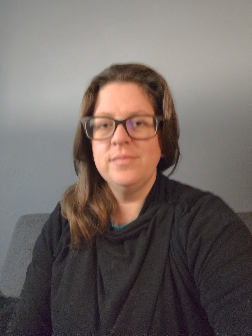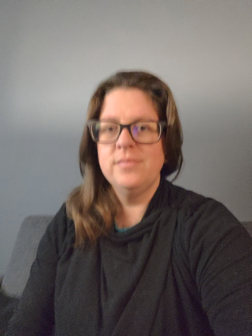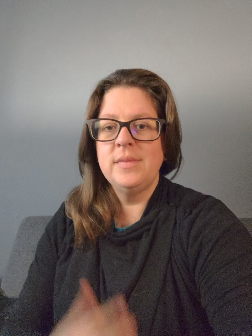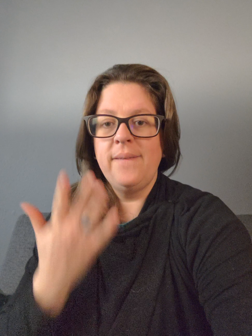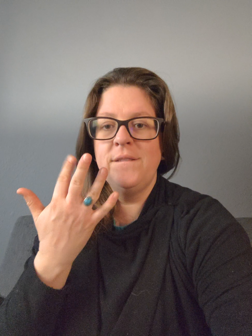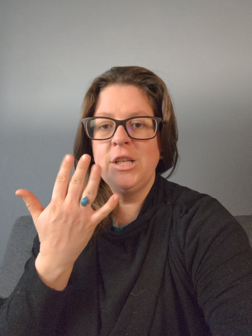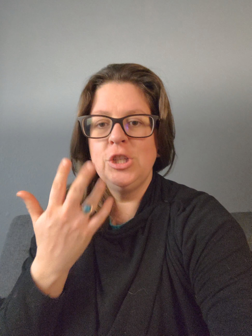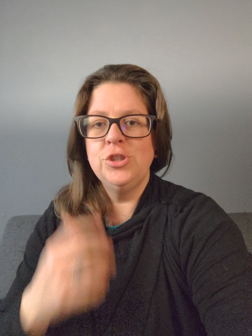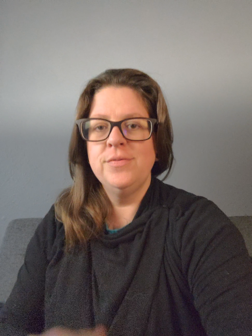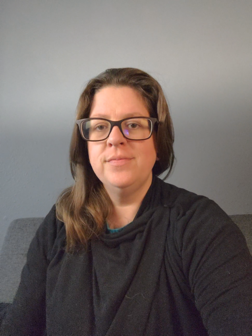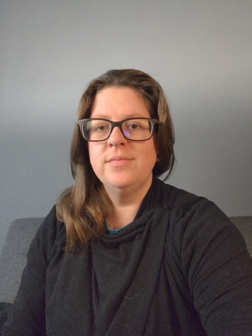finger